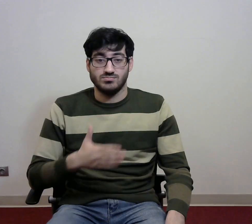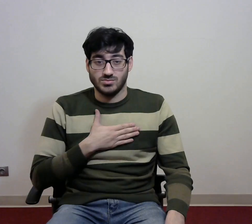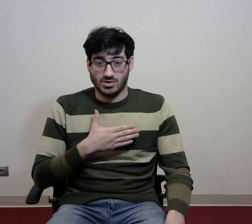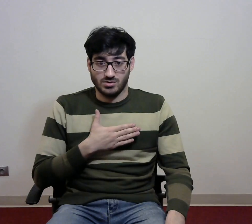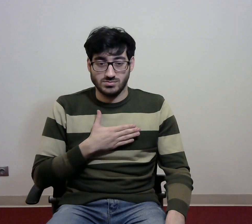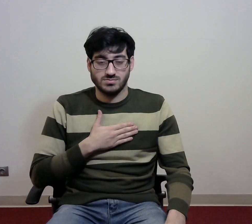mən